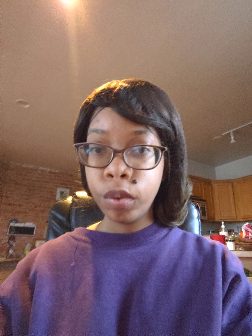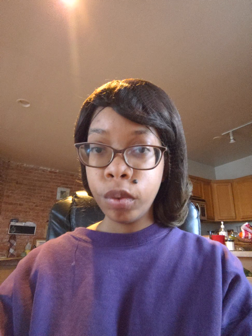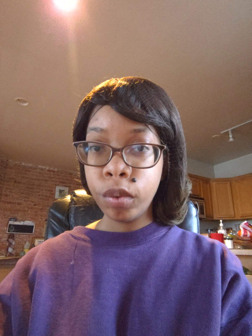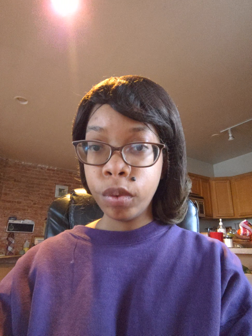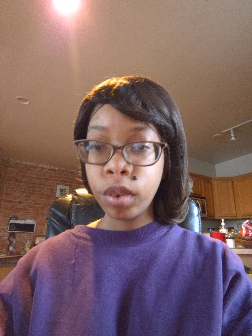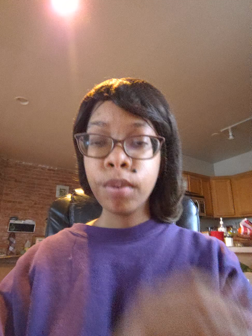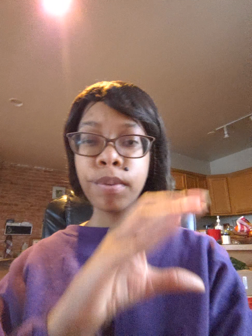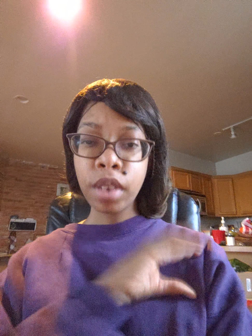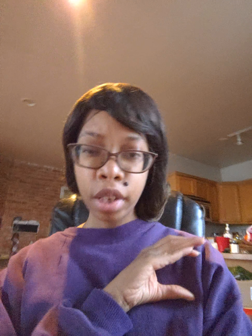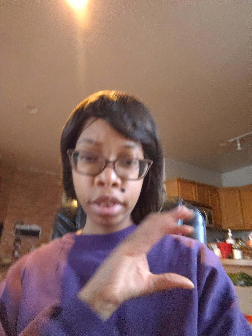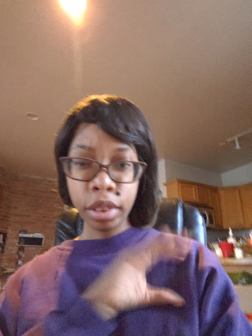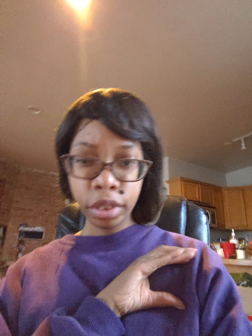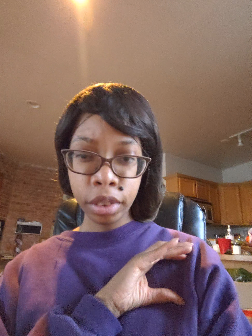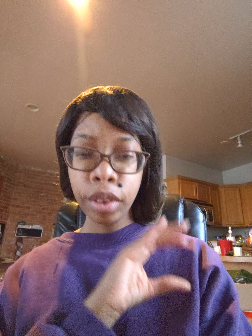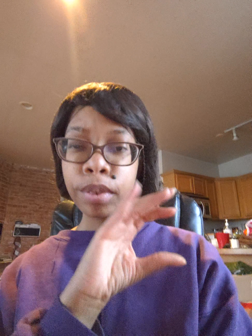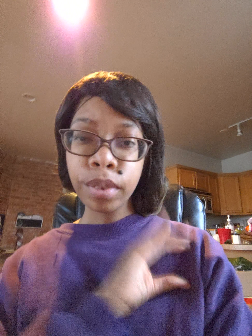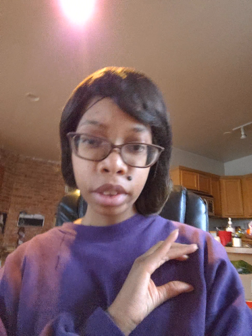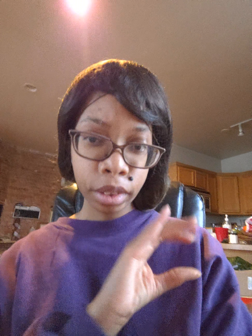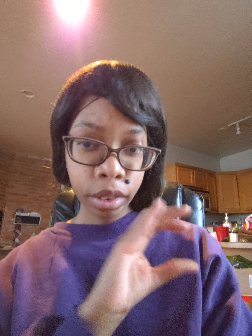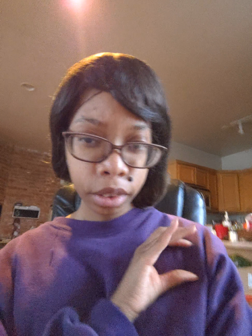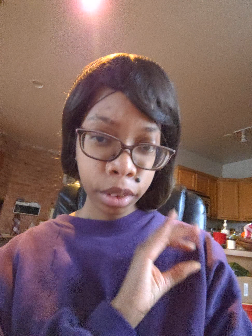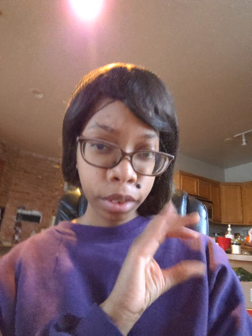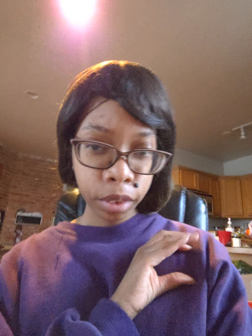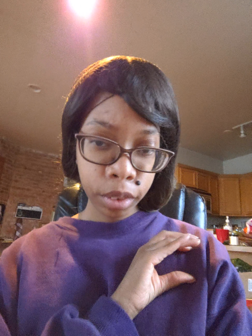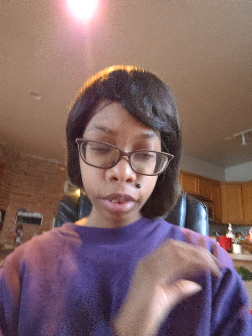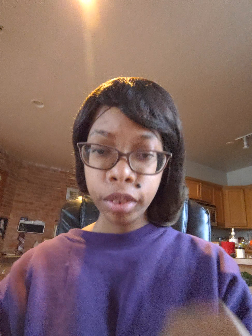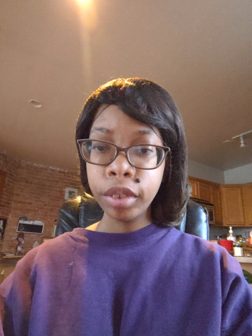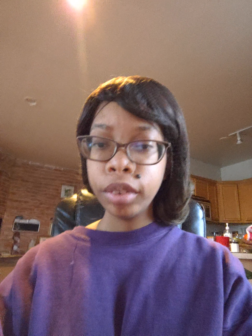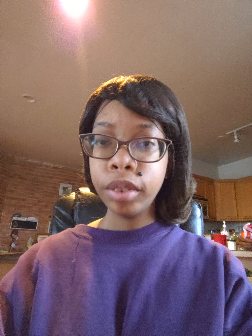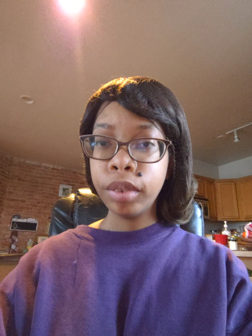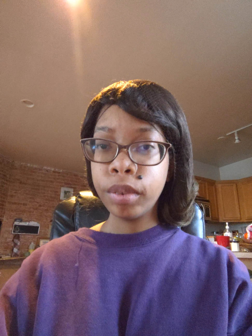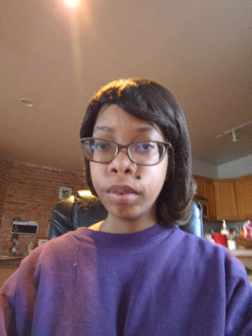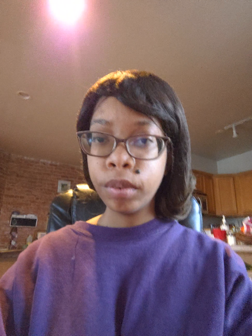police